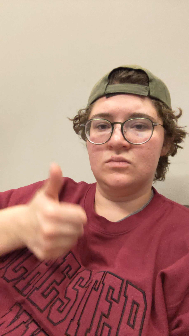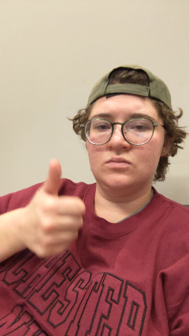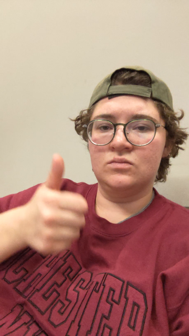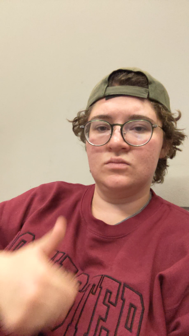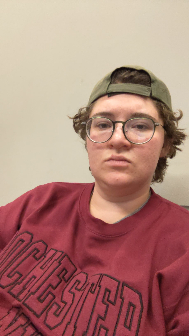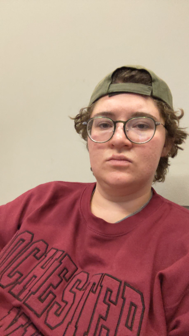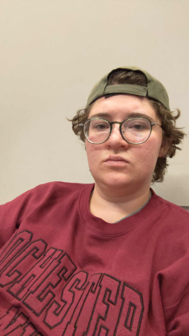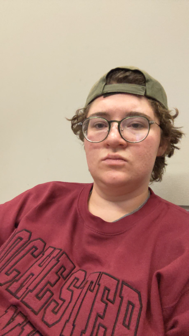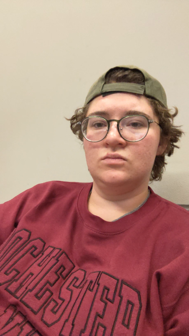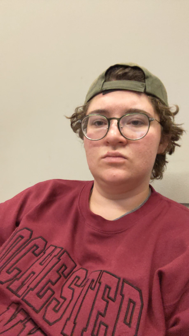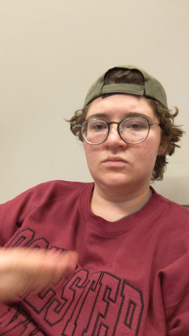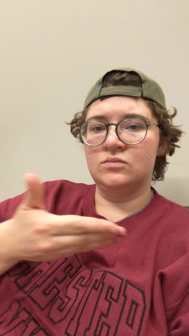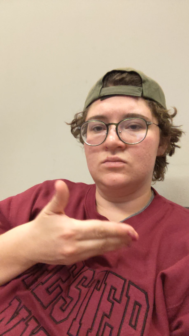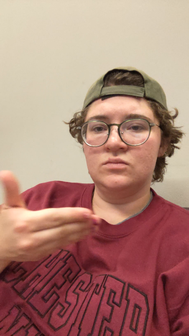baby